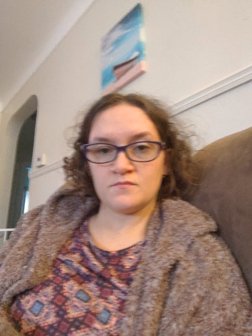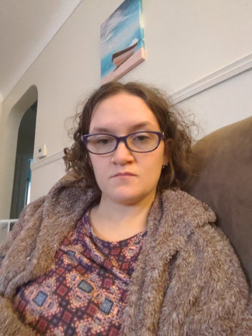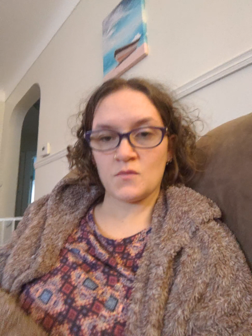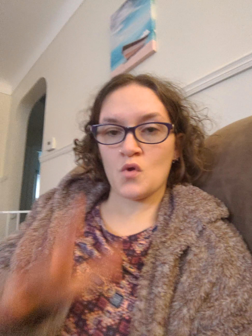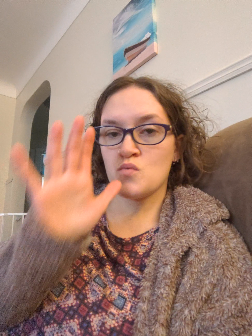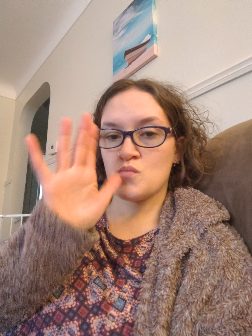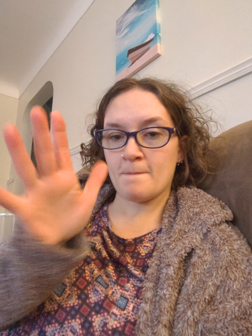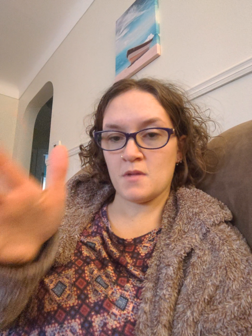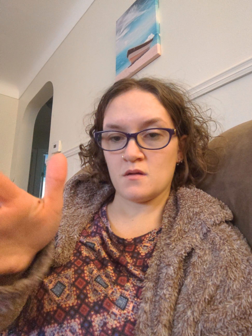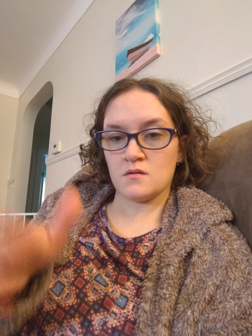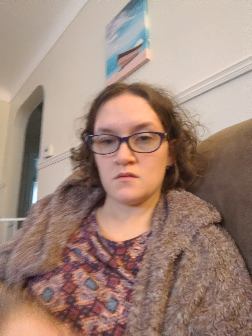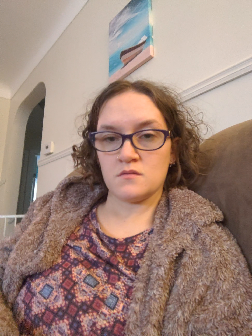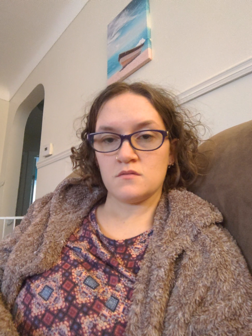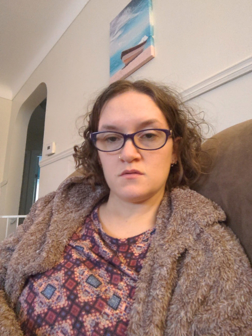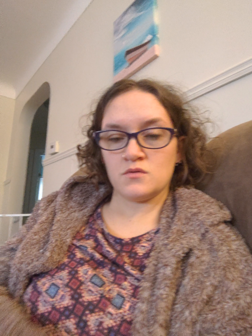grandma